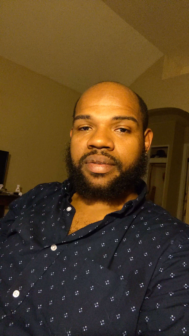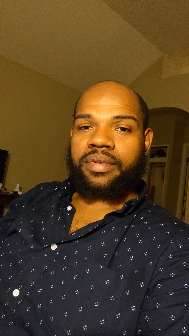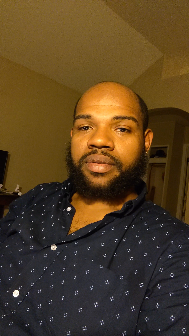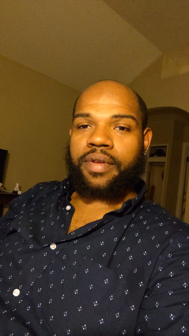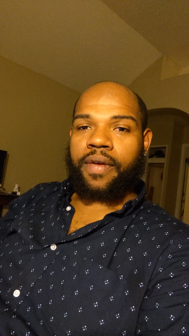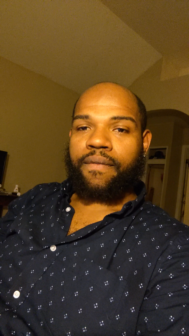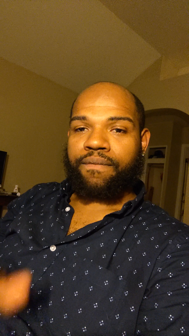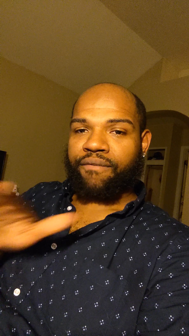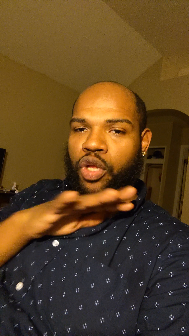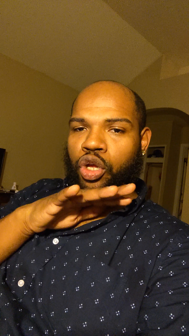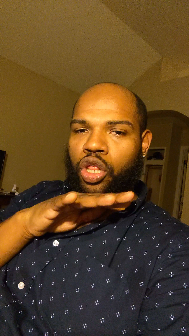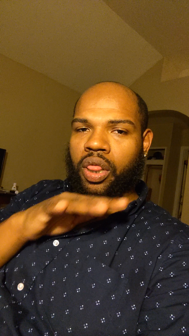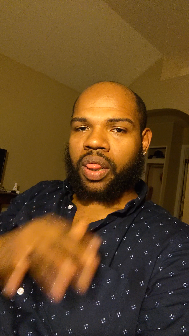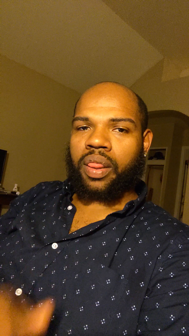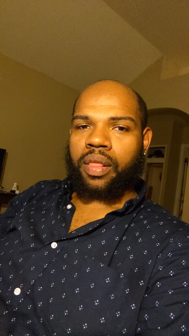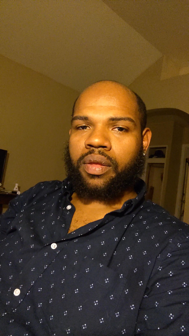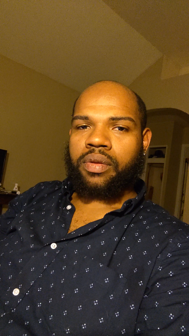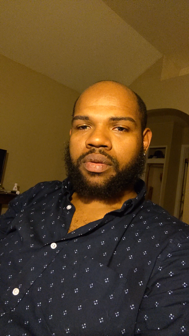full